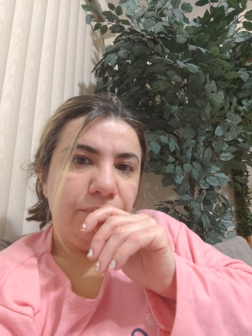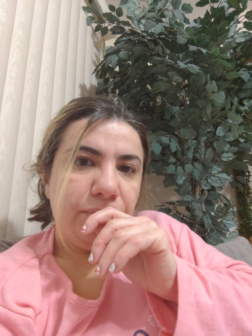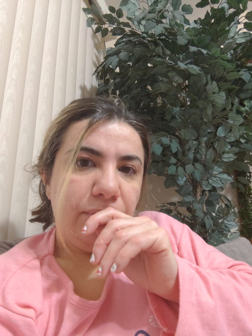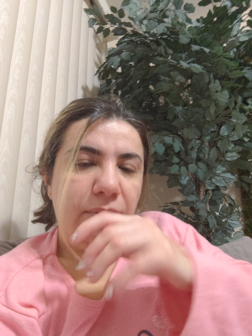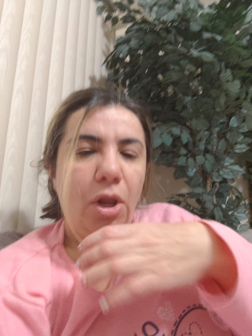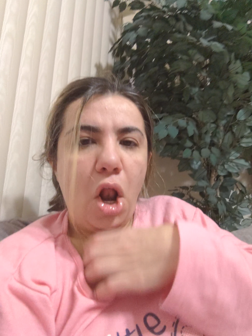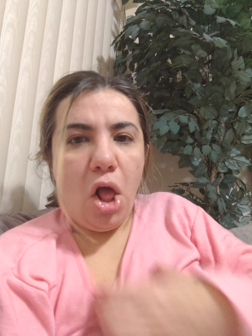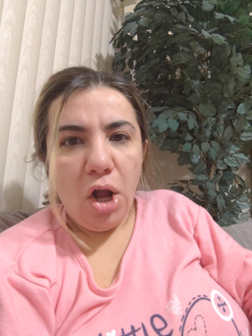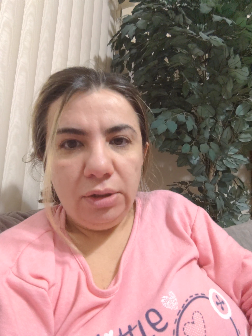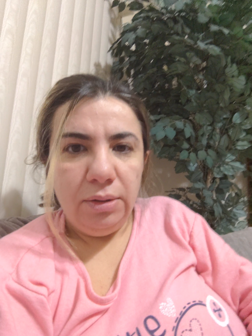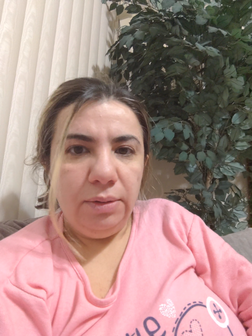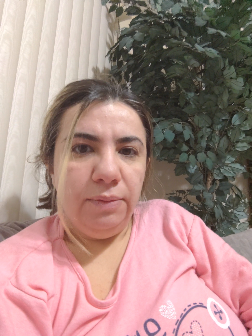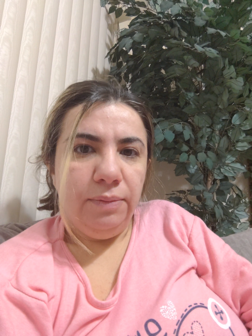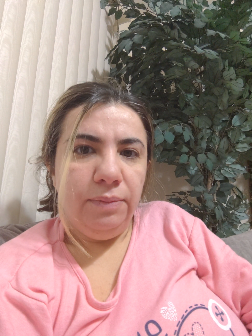hungry